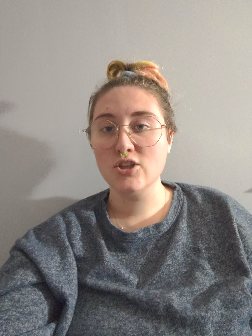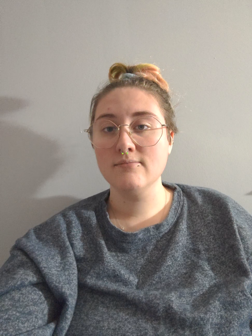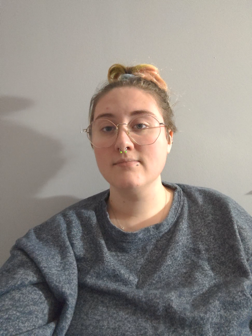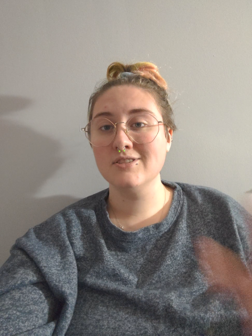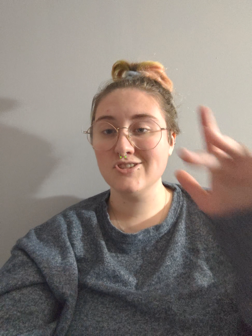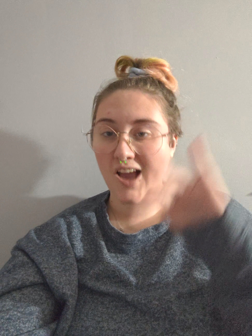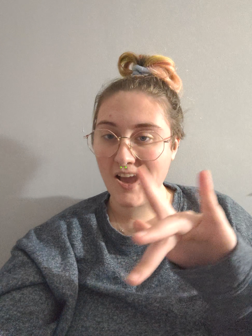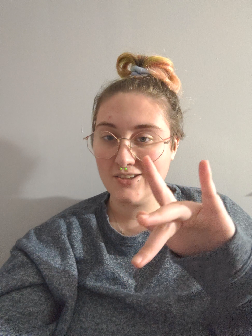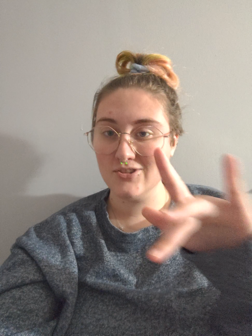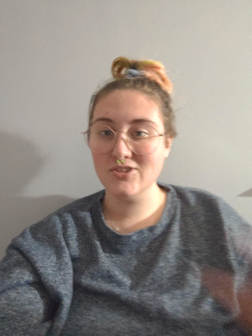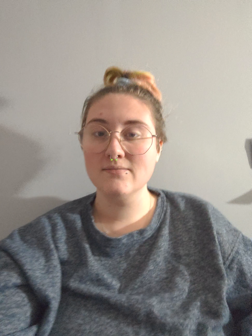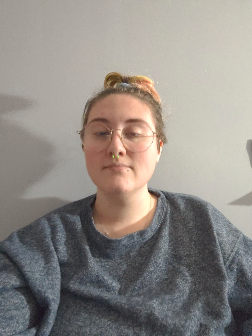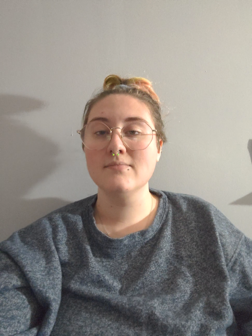touch